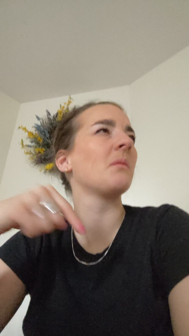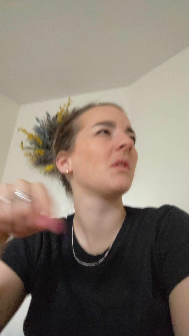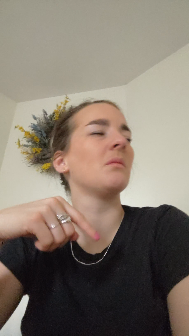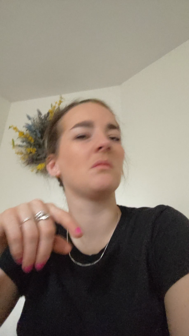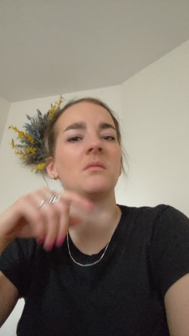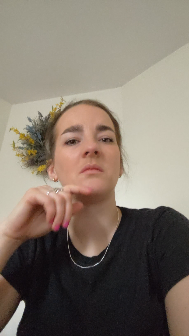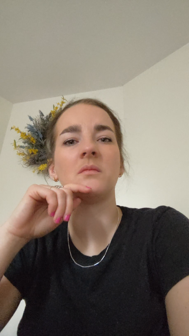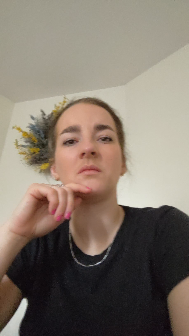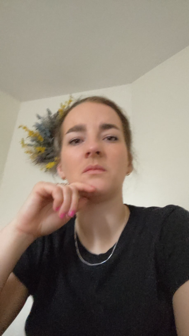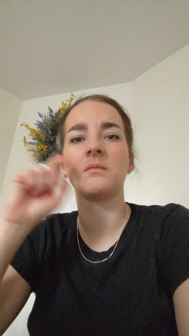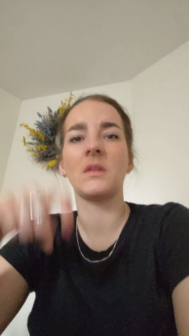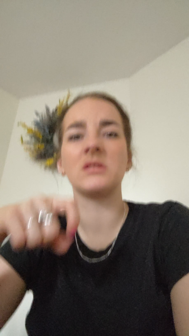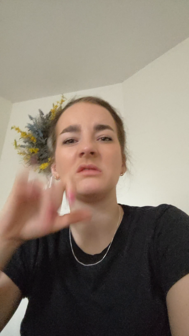must